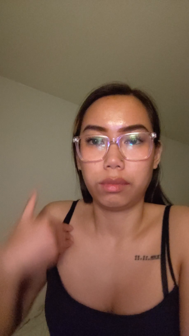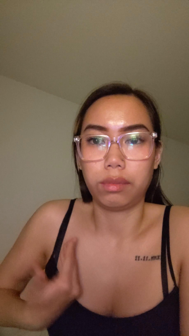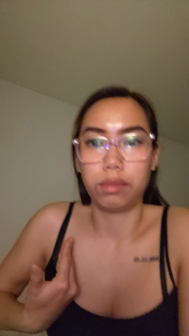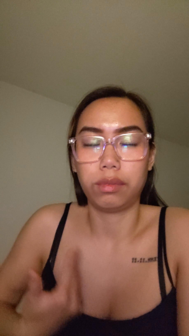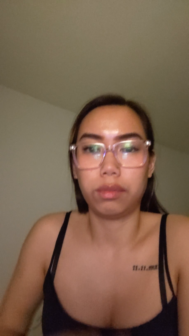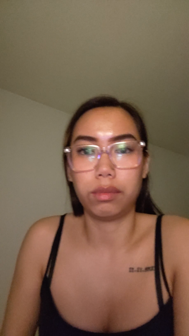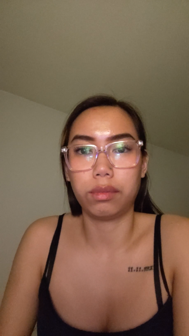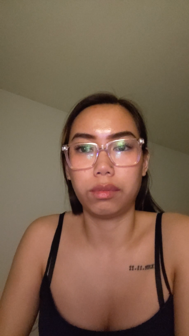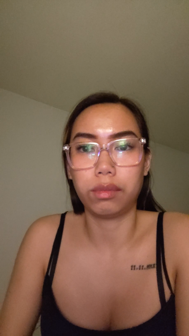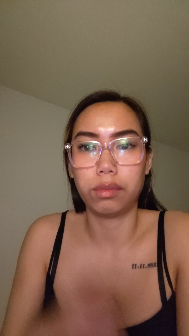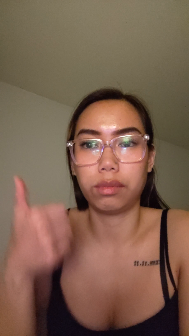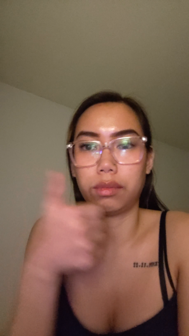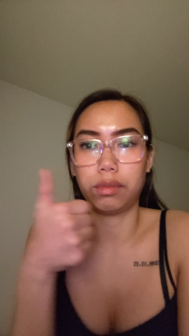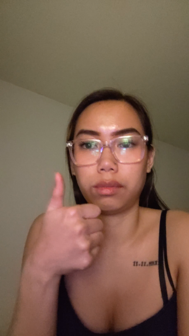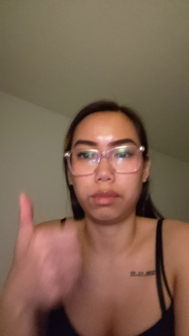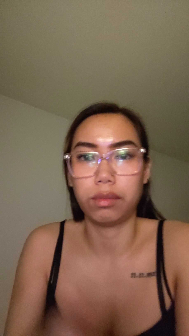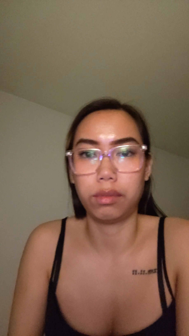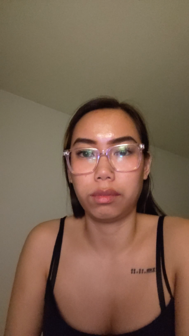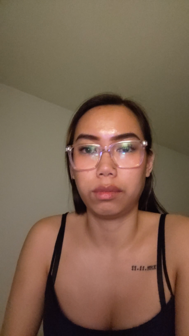game